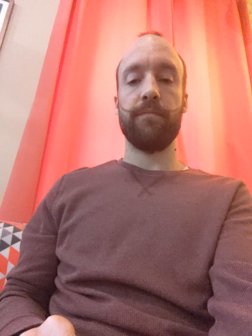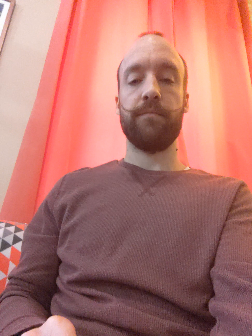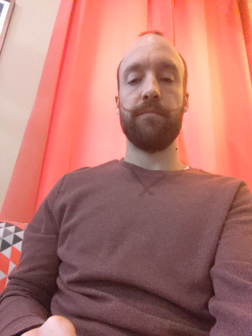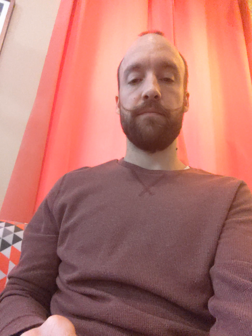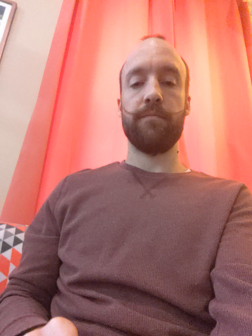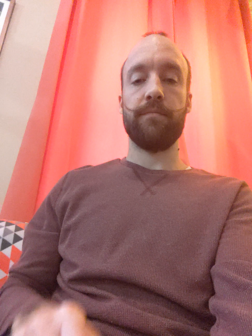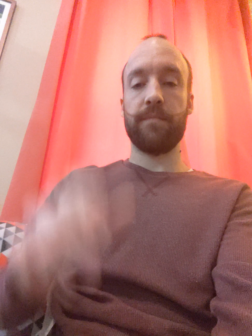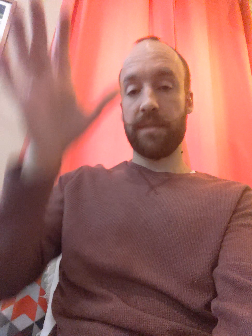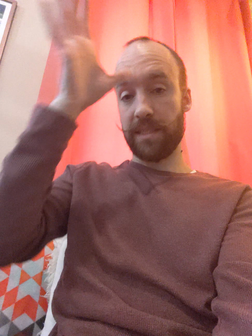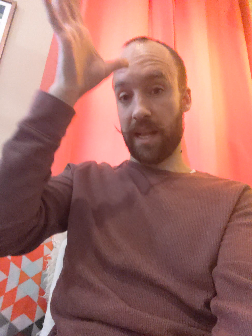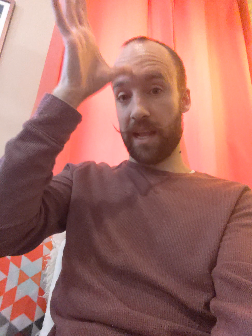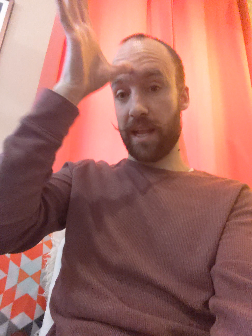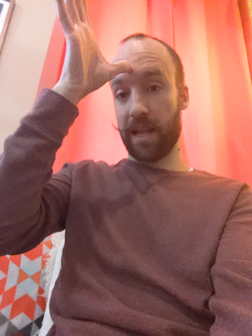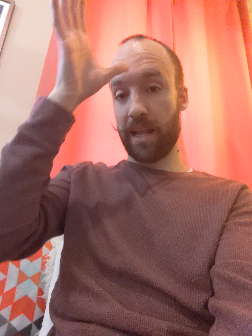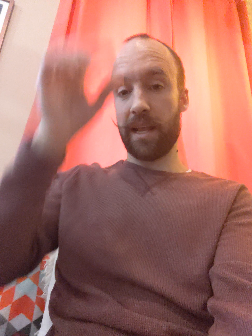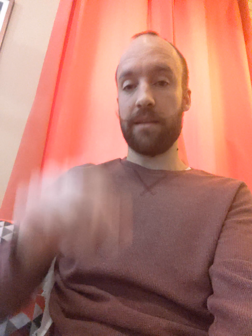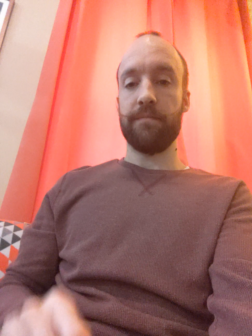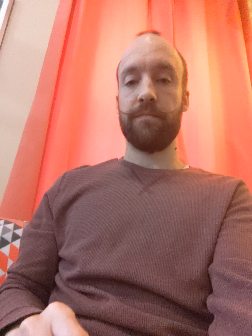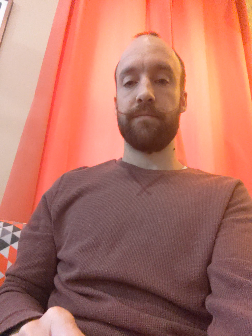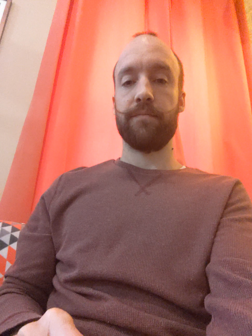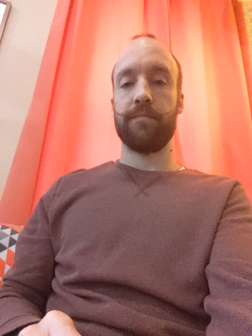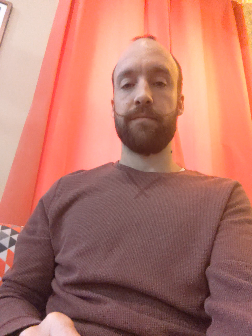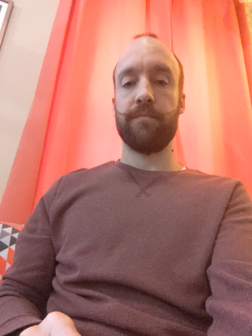dad